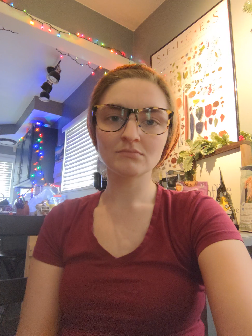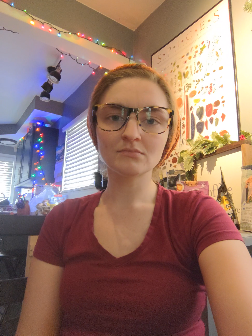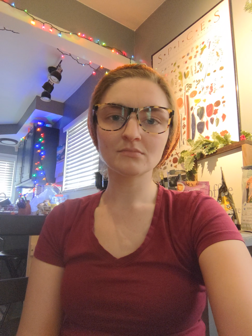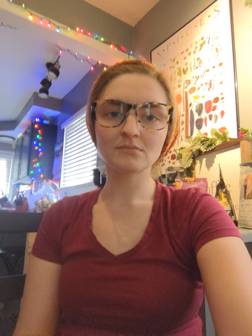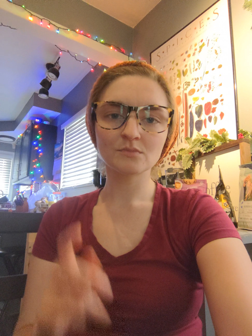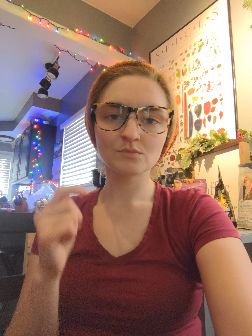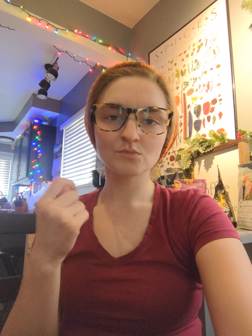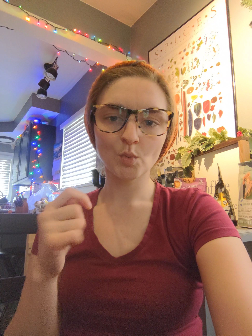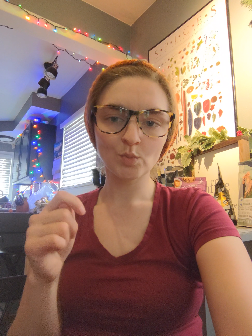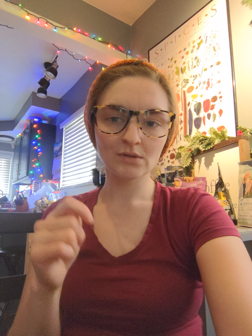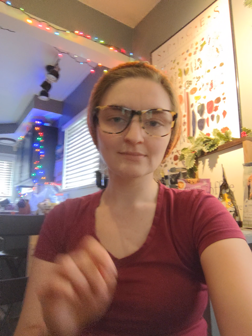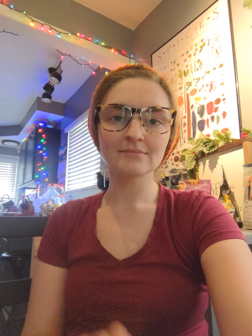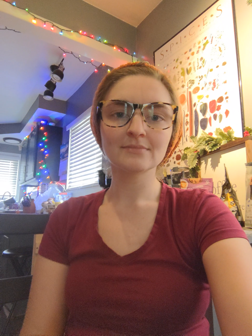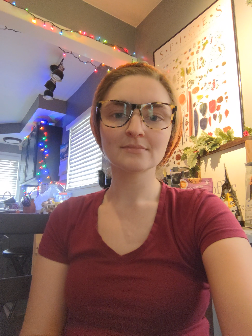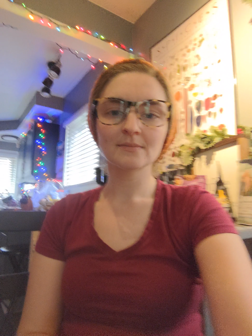toy